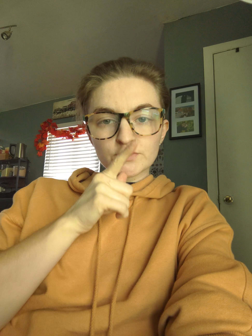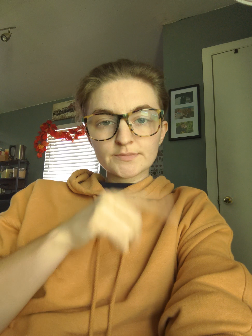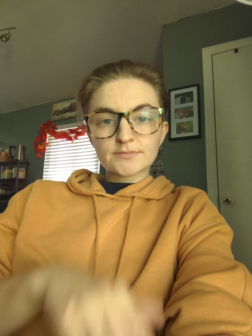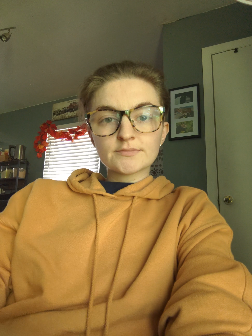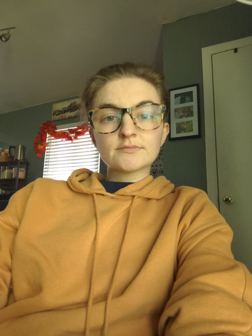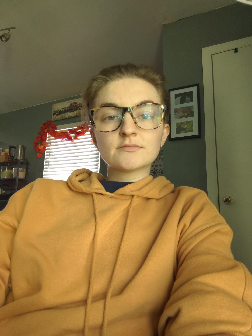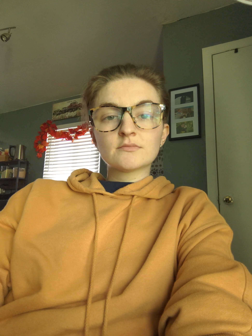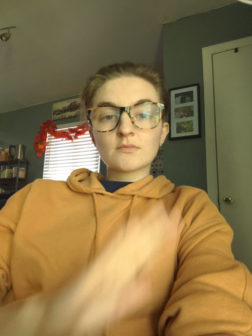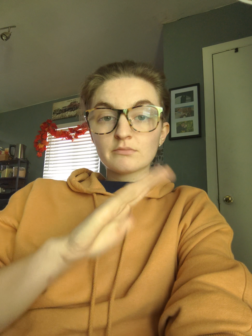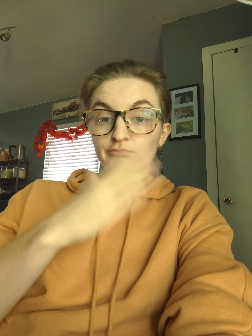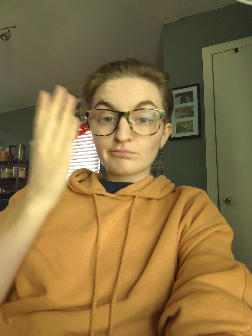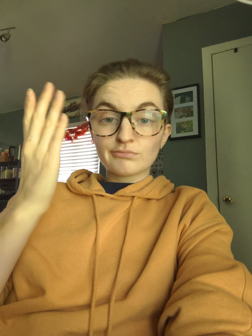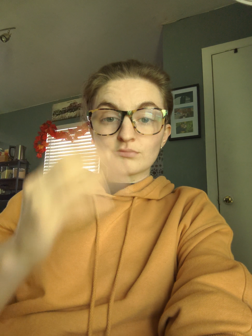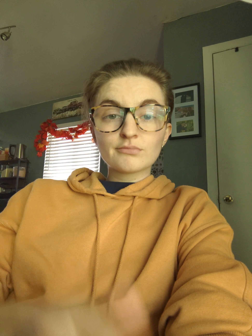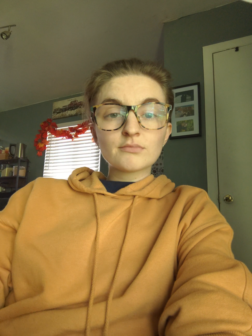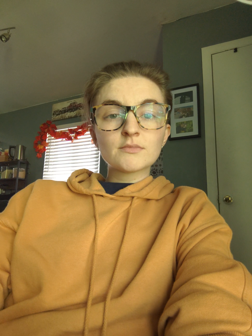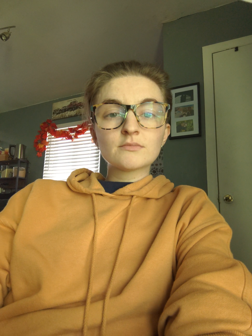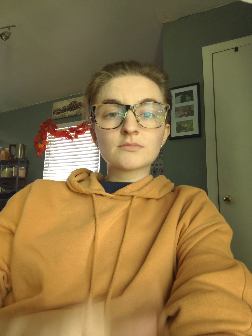all gone